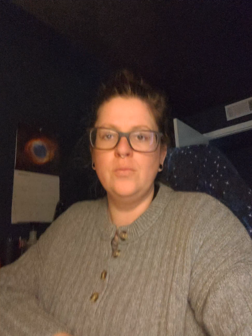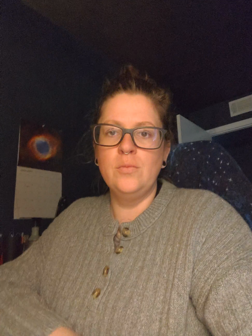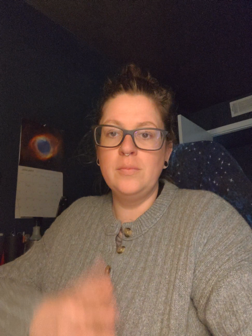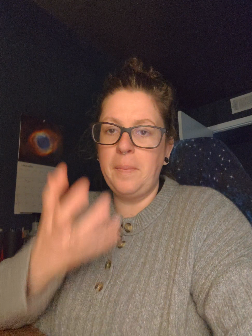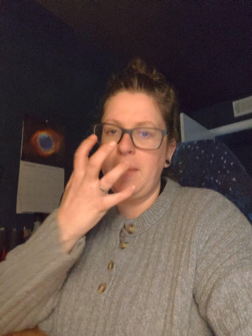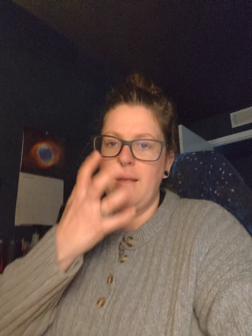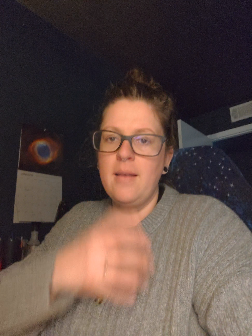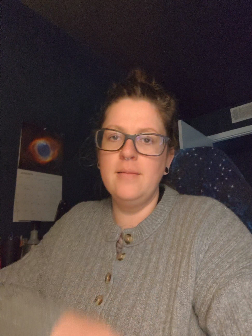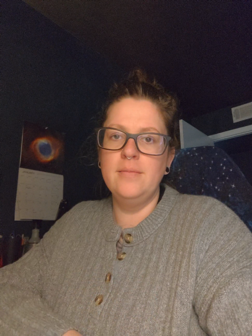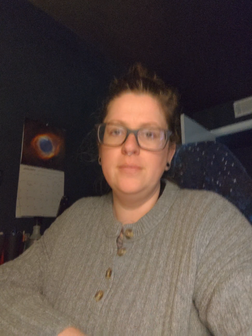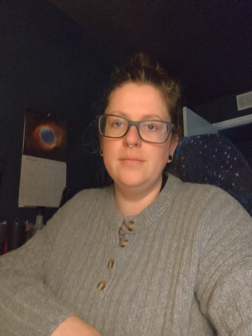mad